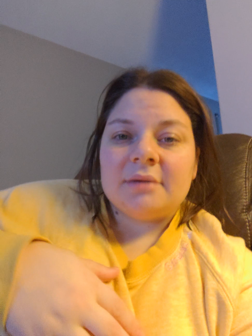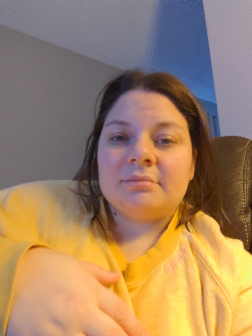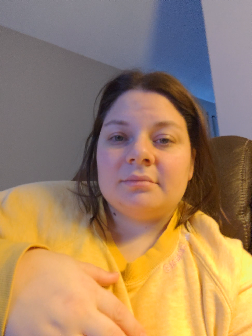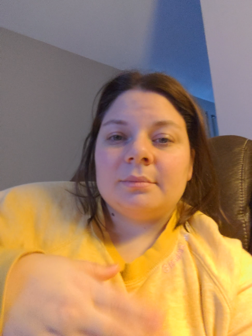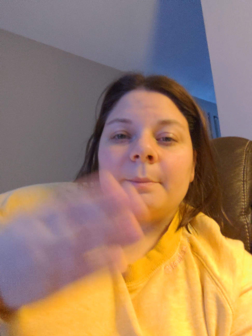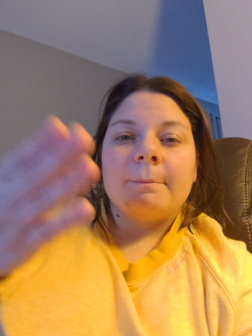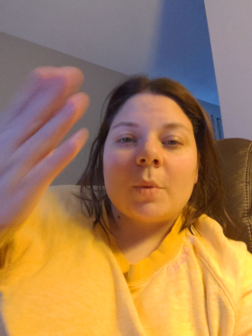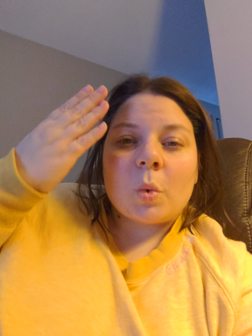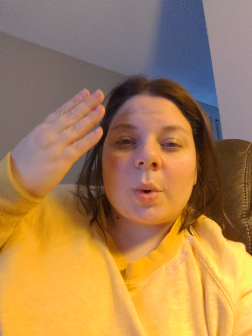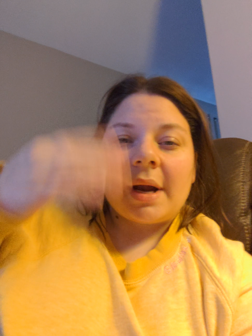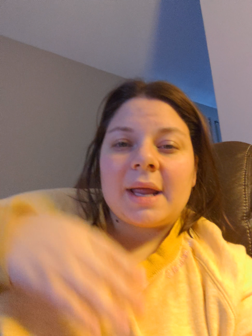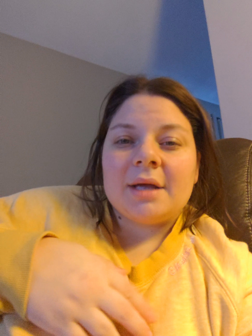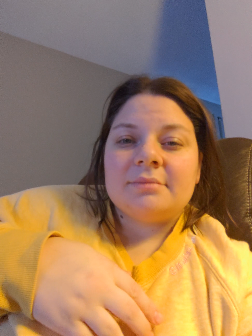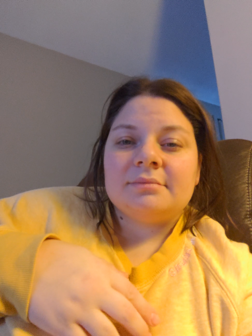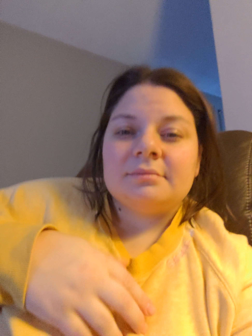morning